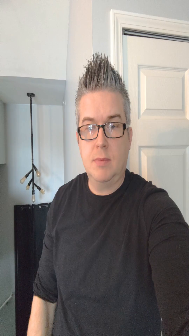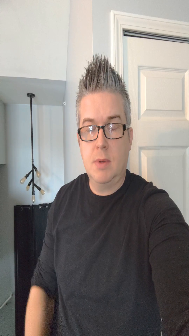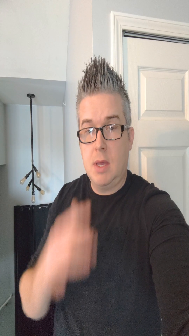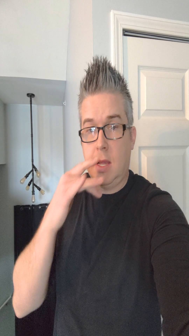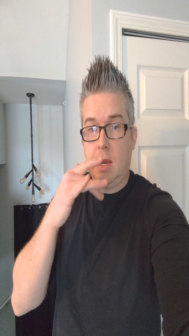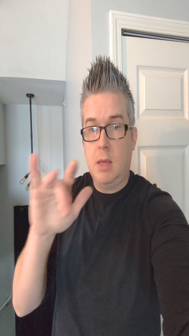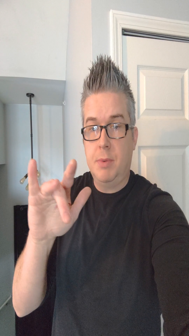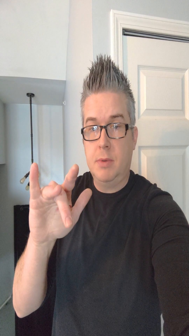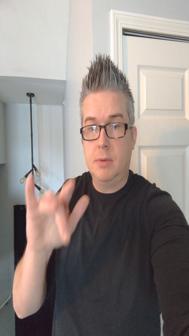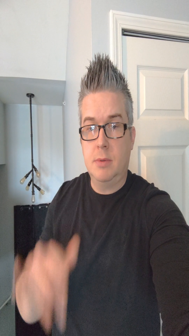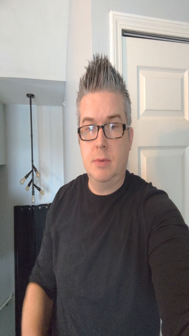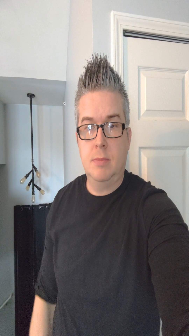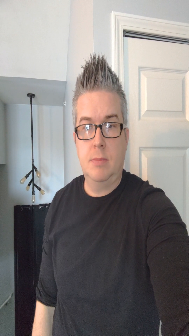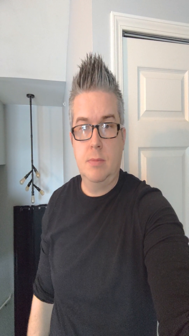empty